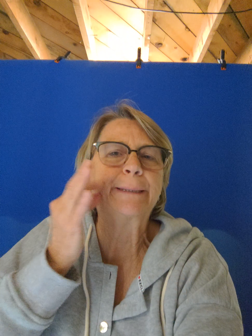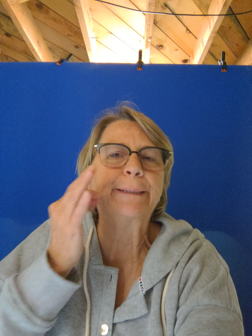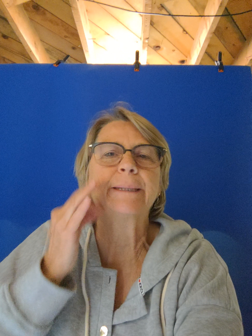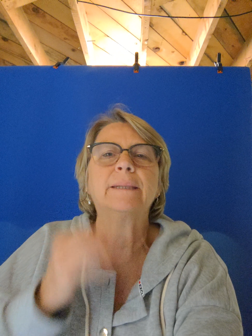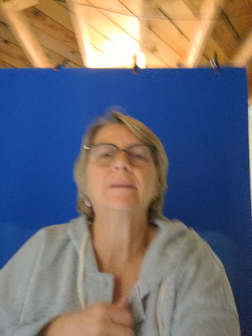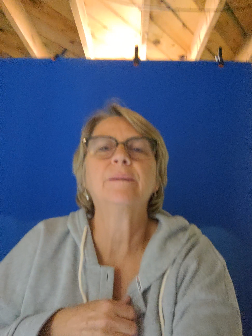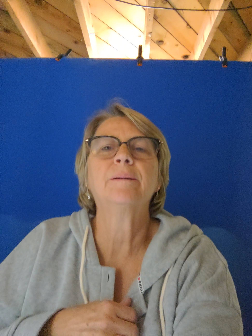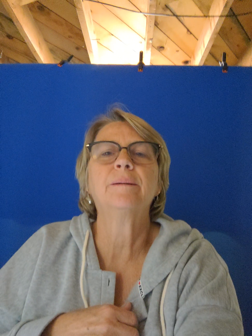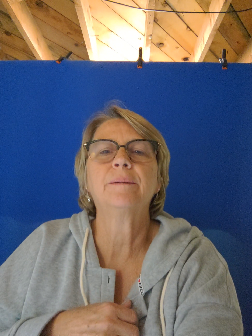kitty